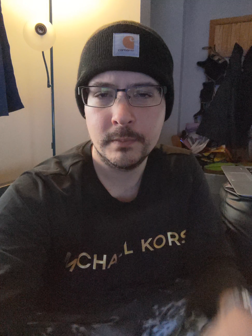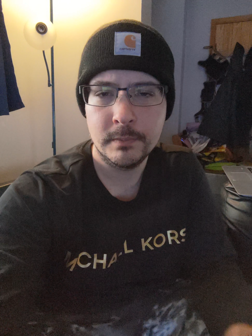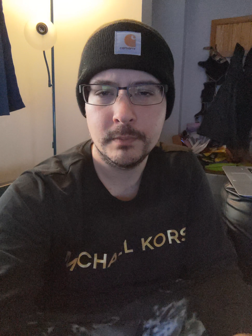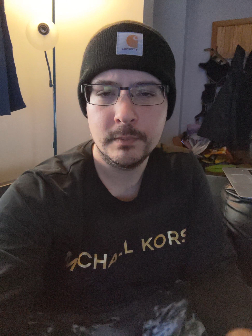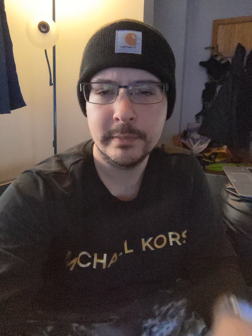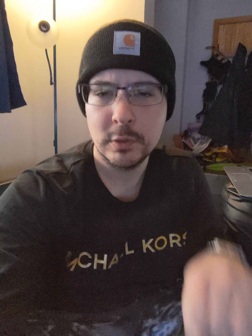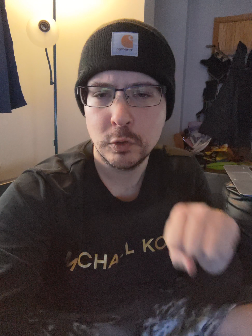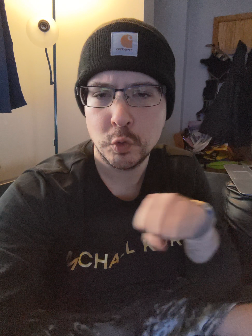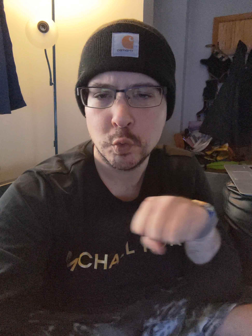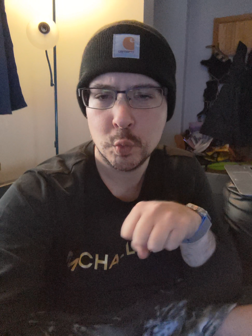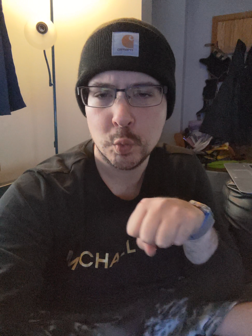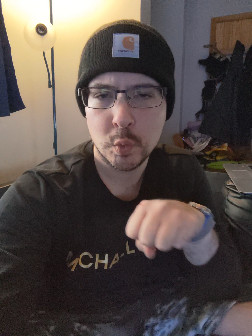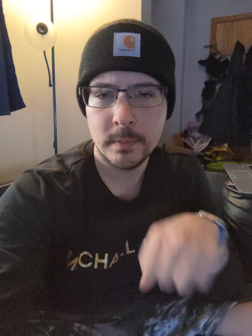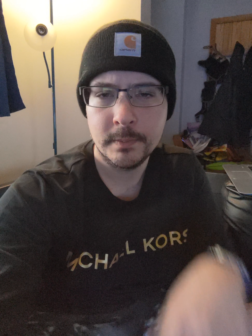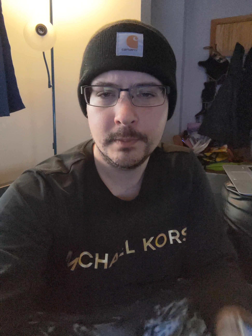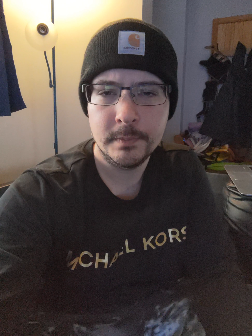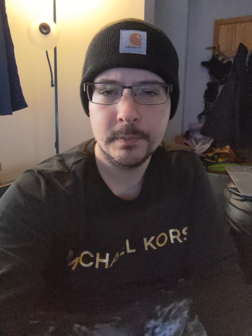shoe